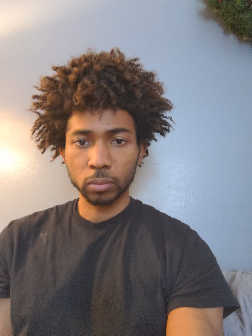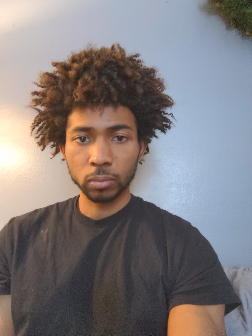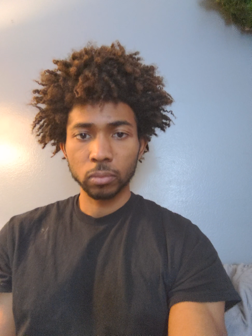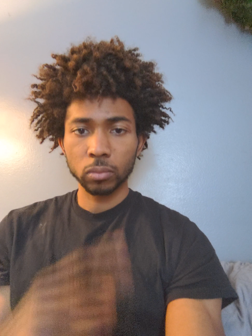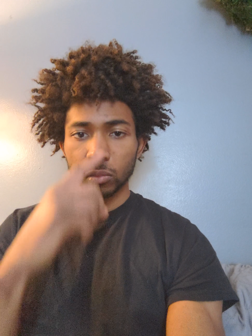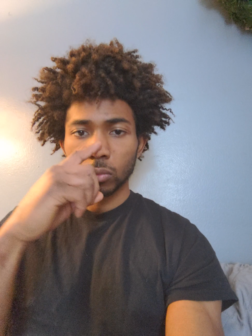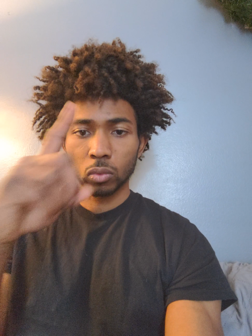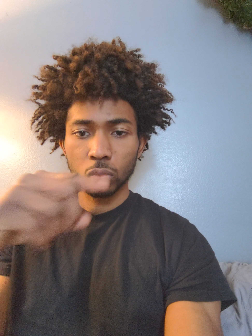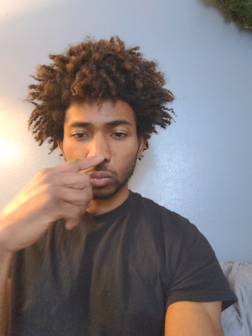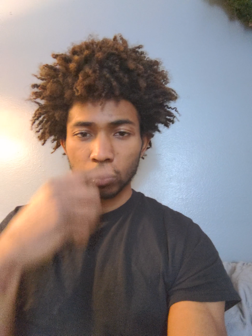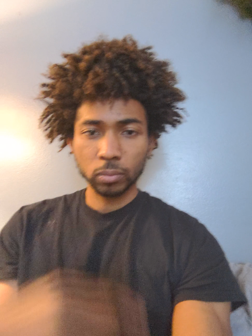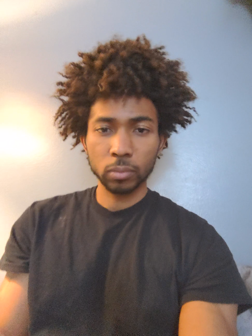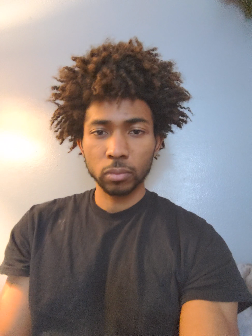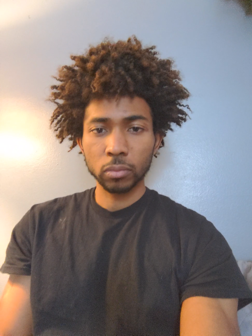noisy